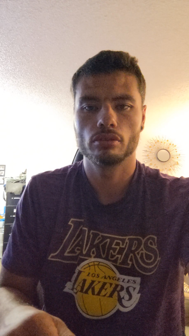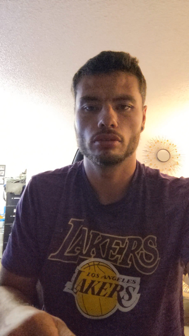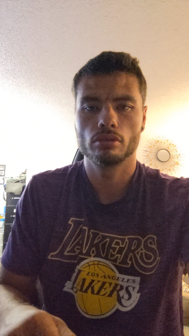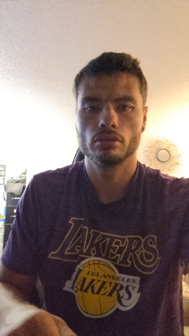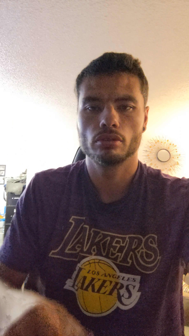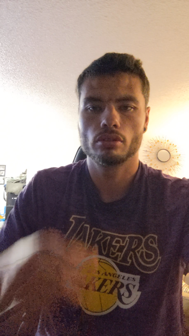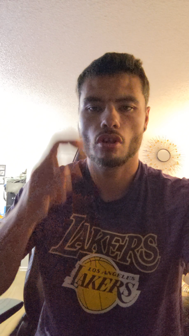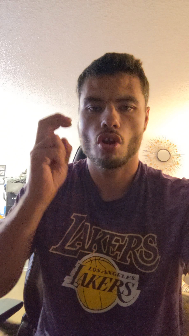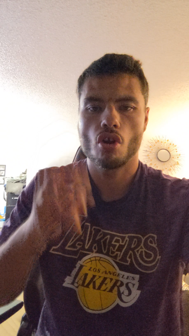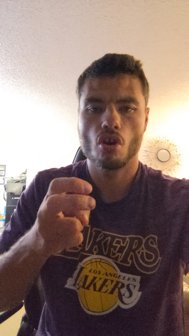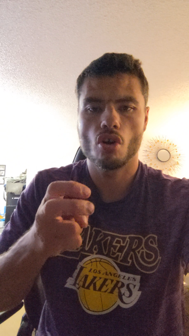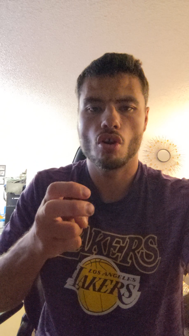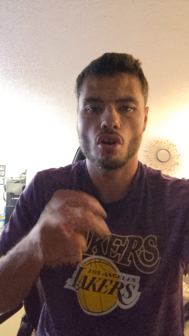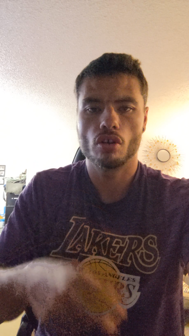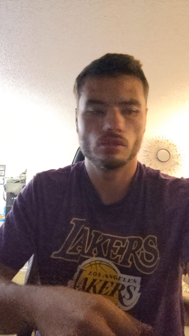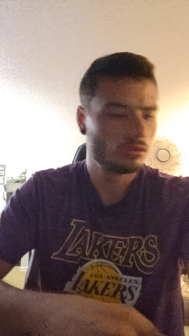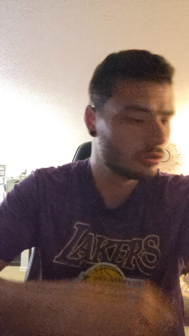hard